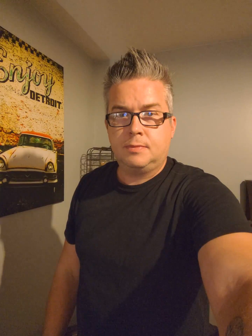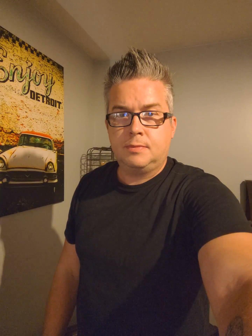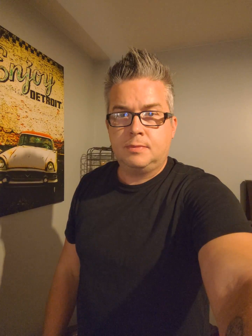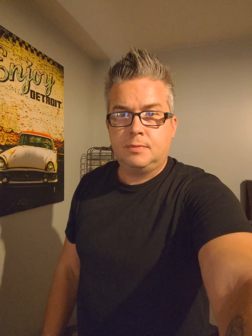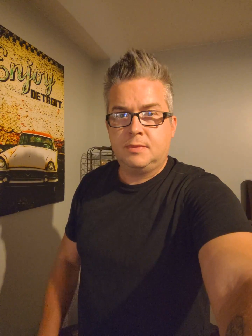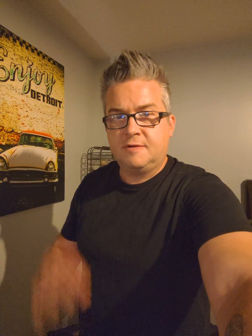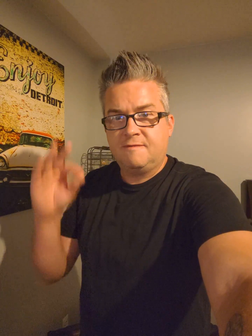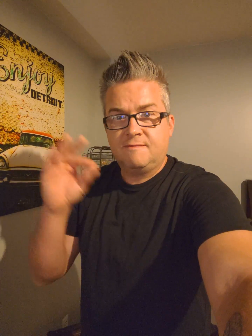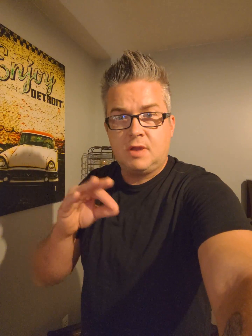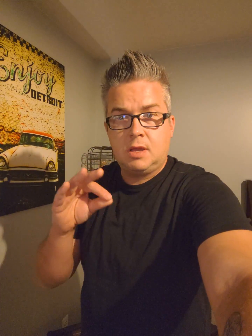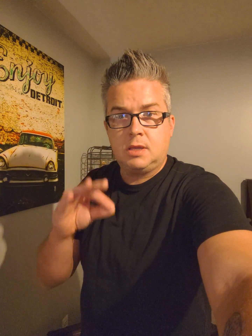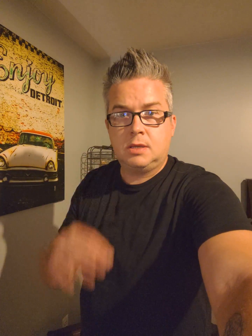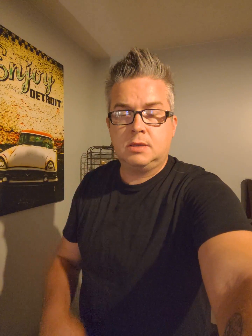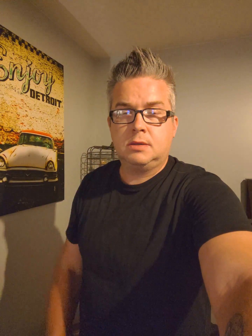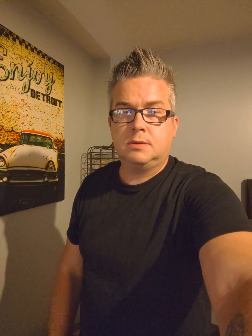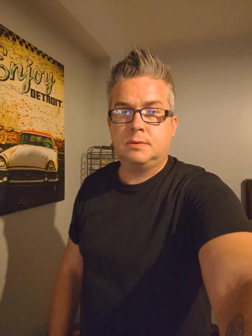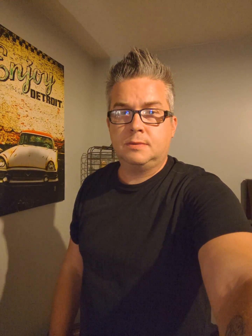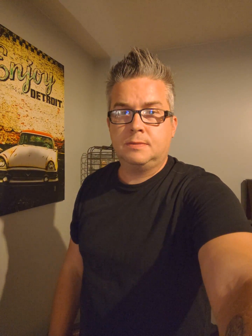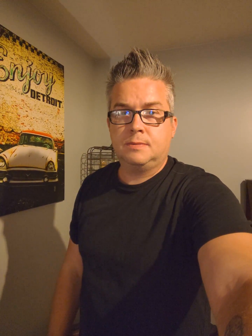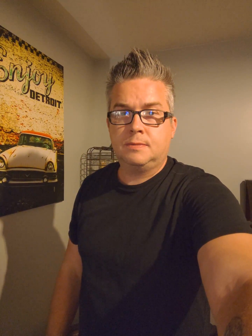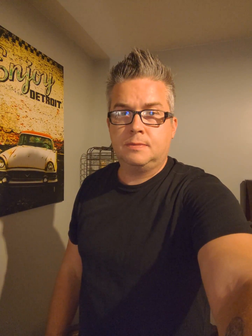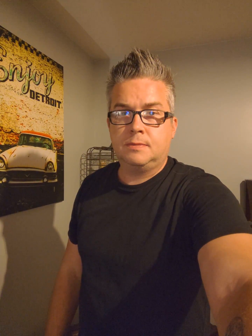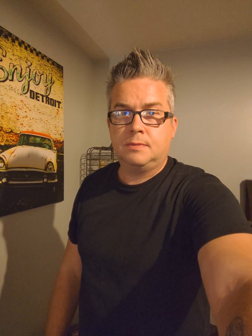fit